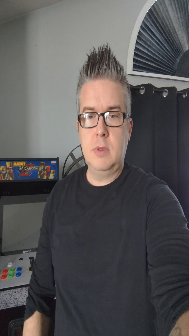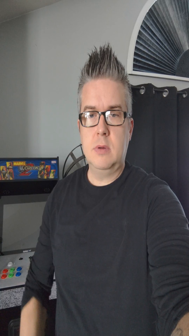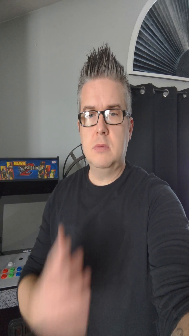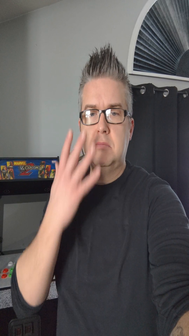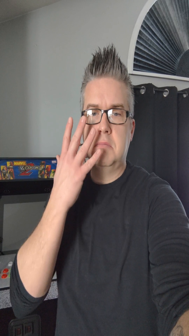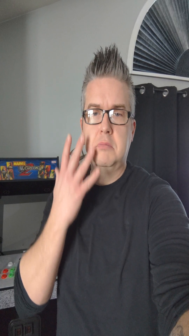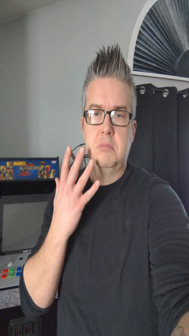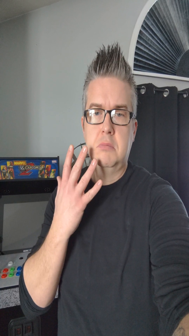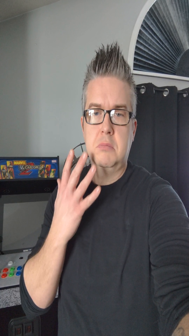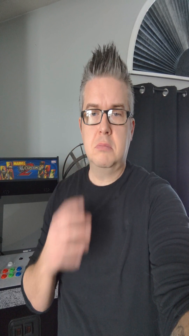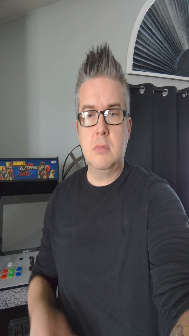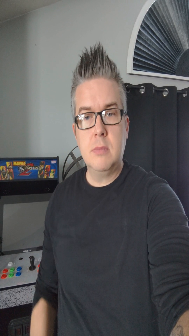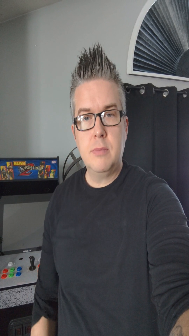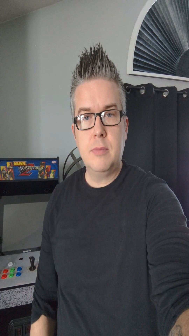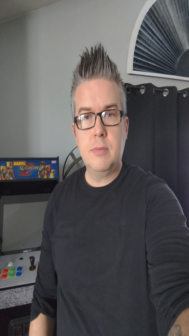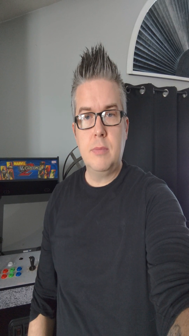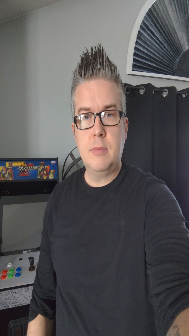sad